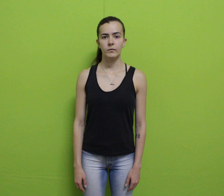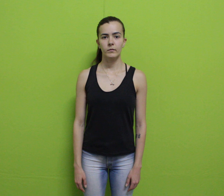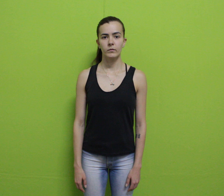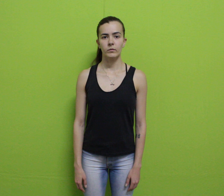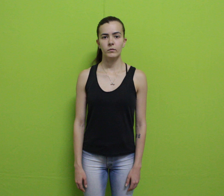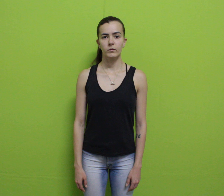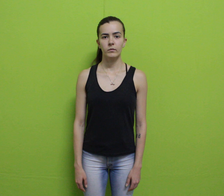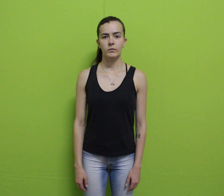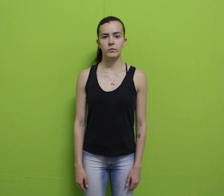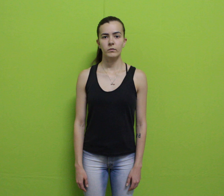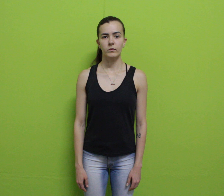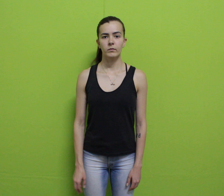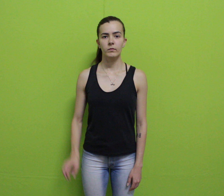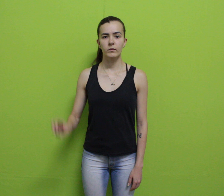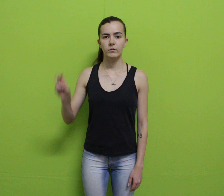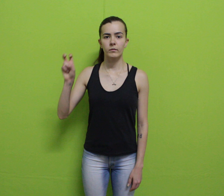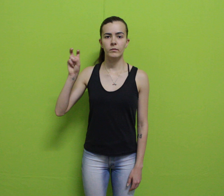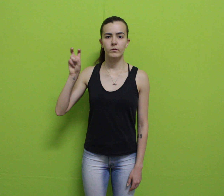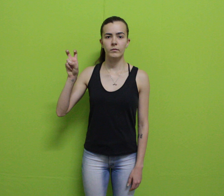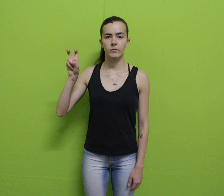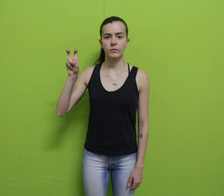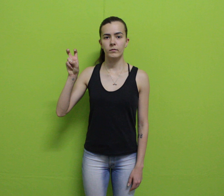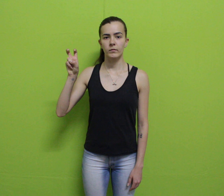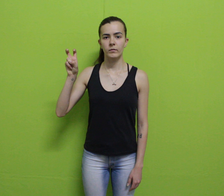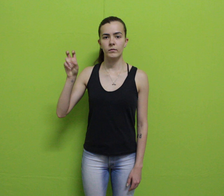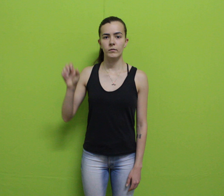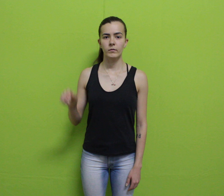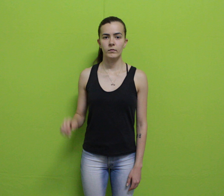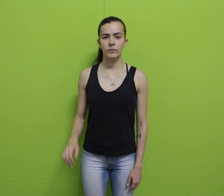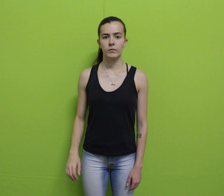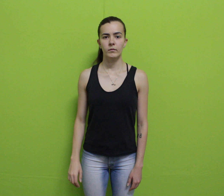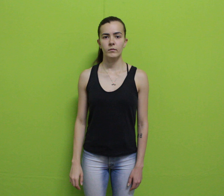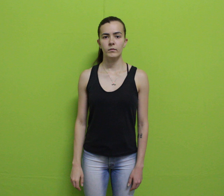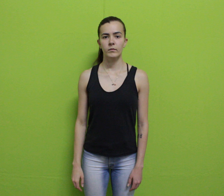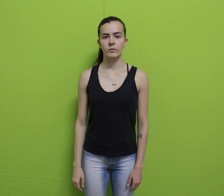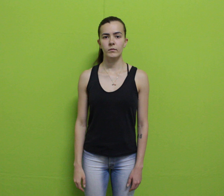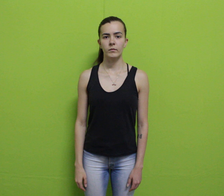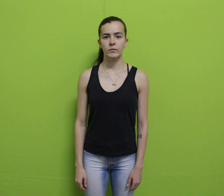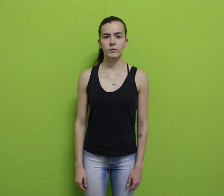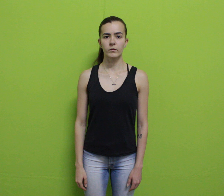cinco